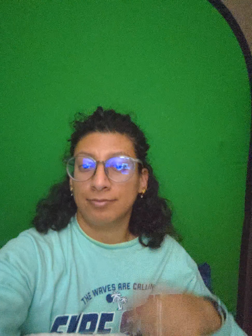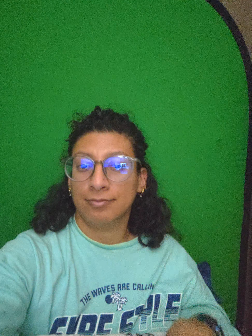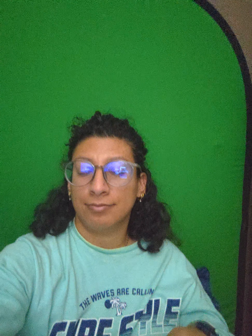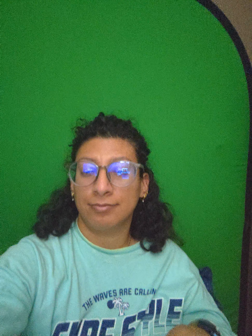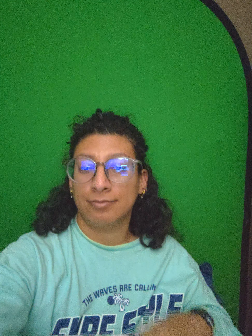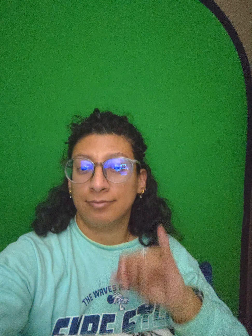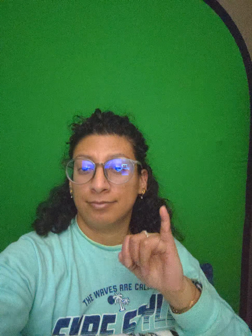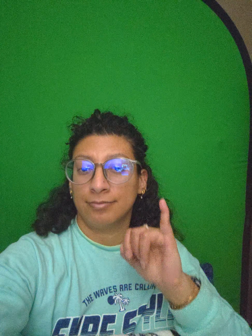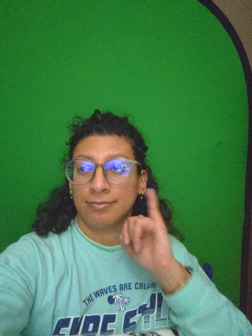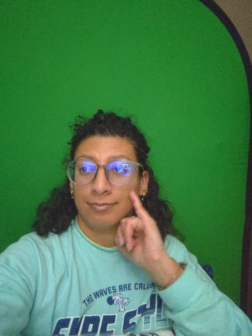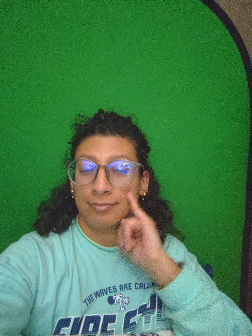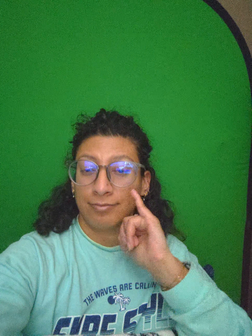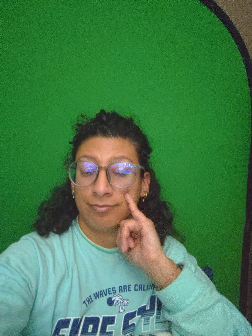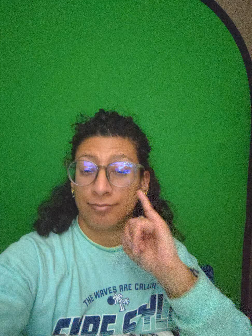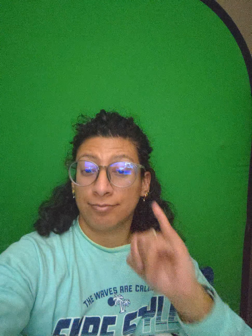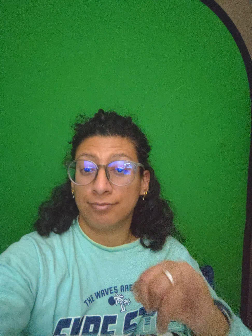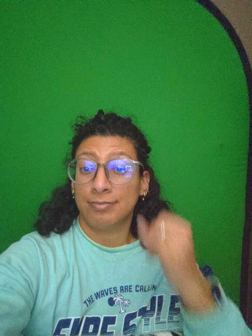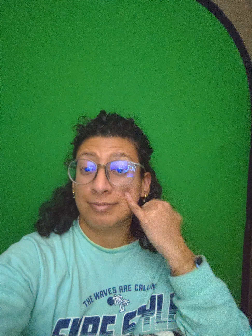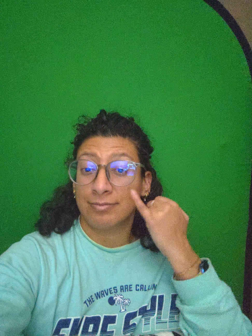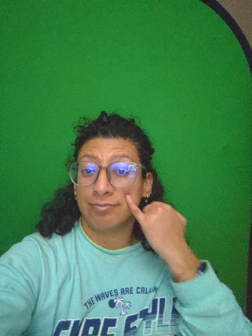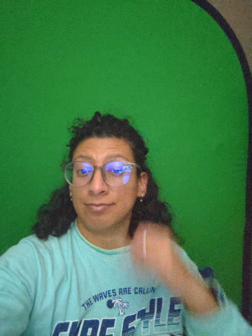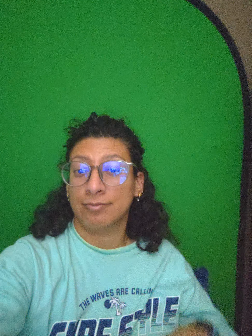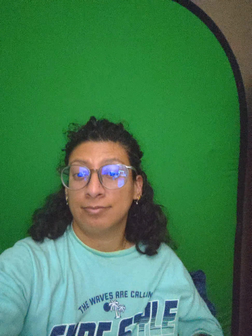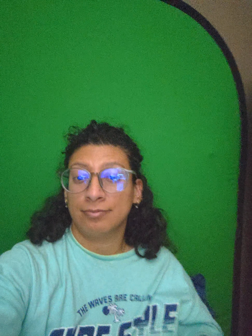if